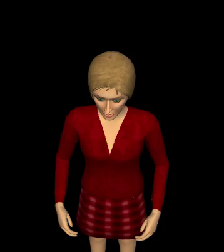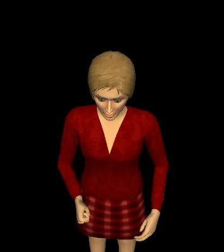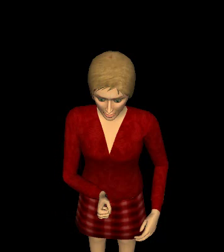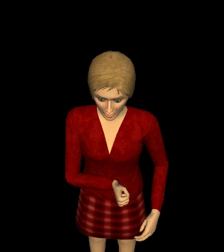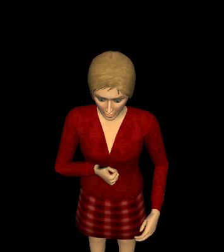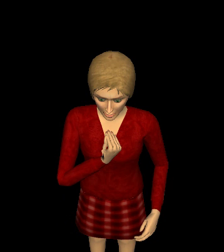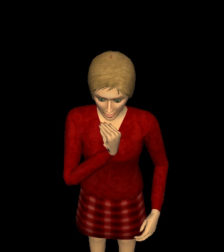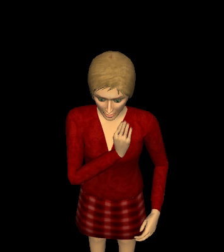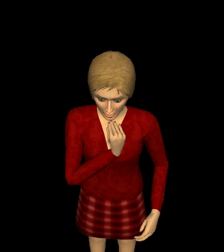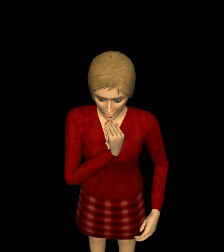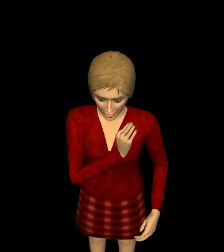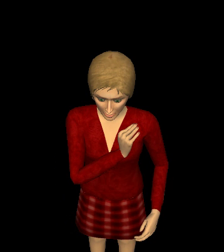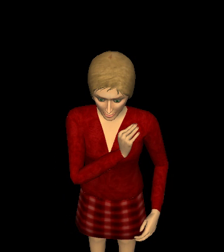ثلاجة